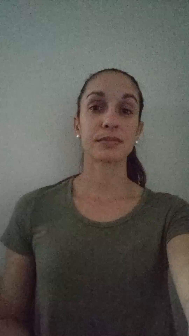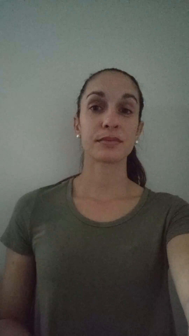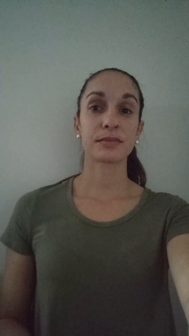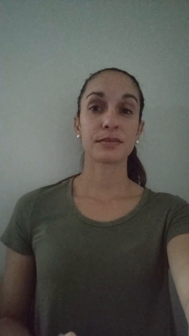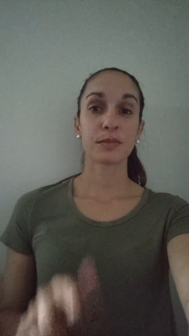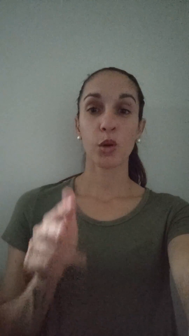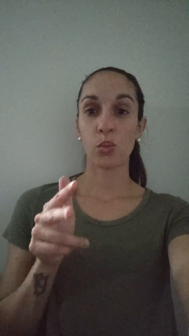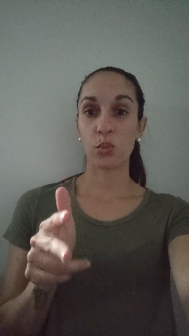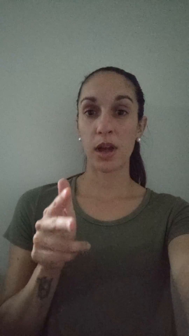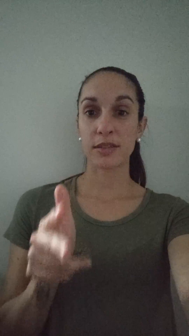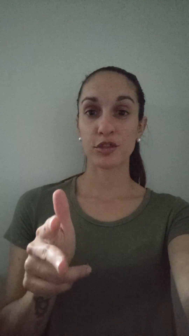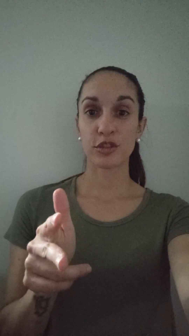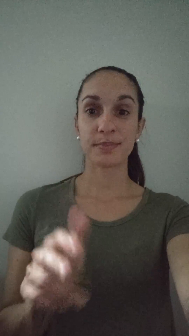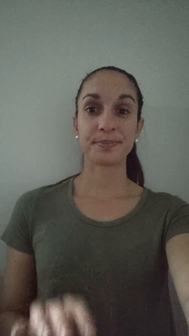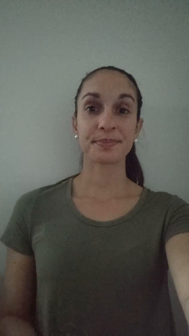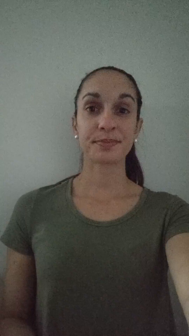garage